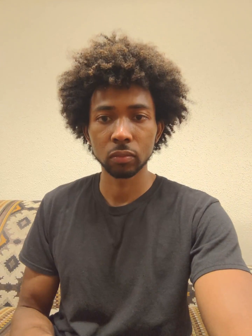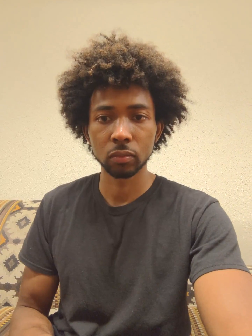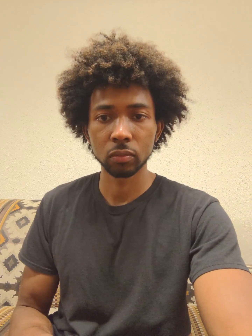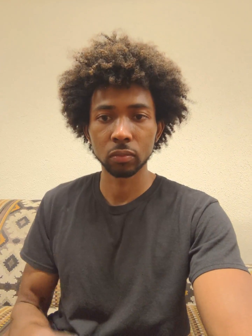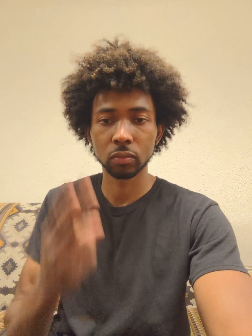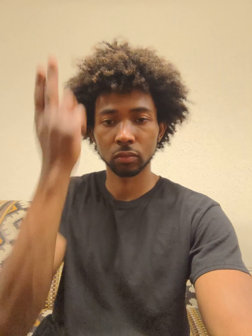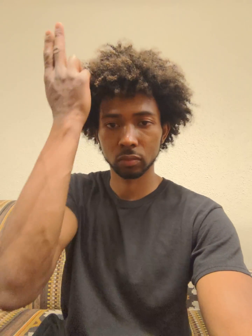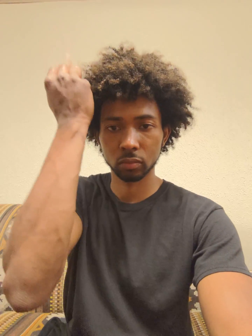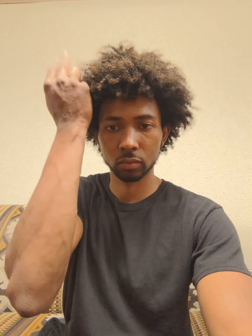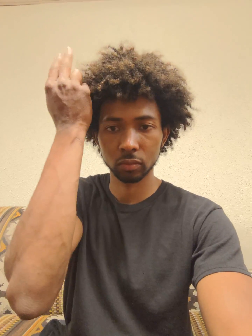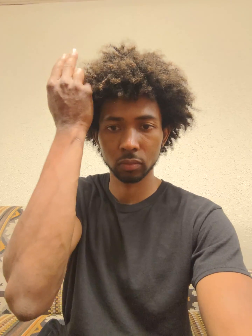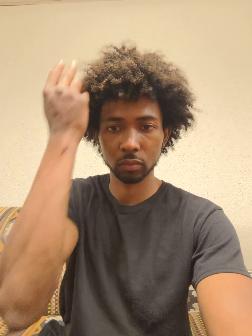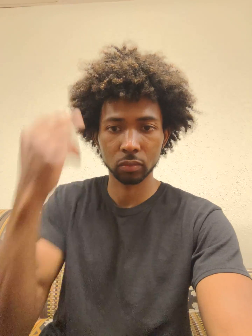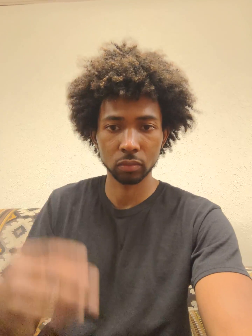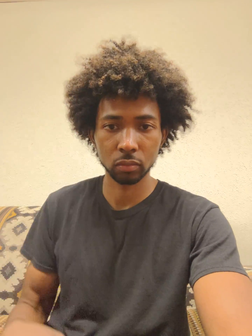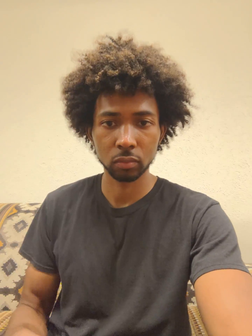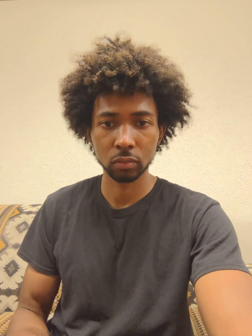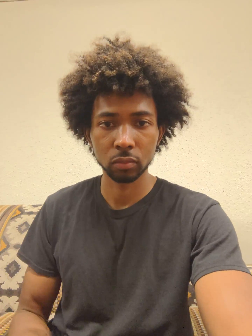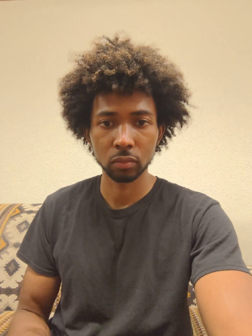bunny